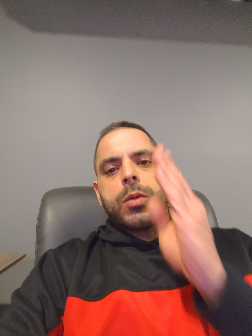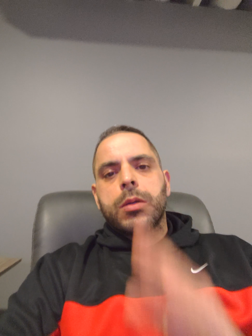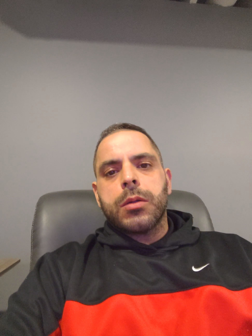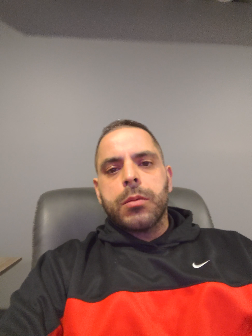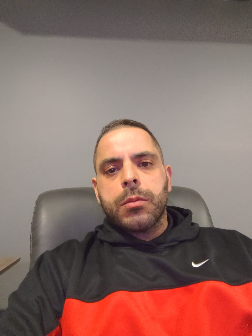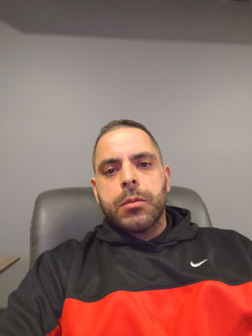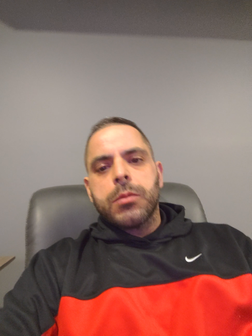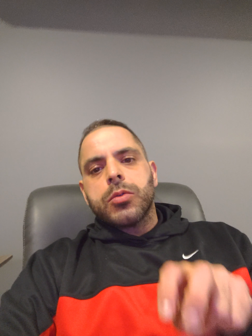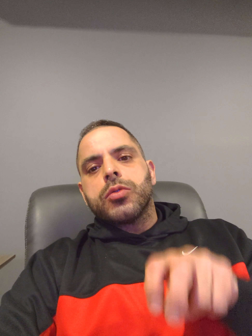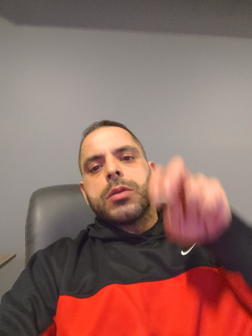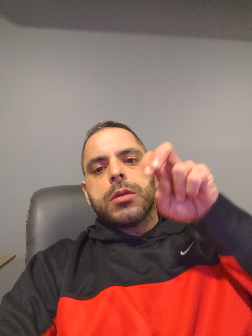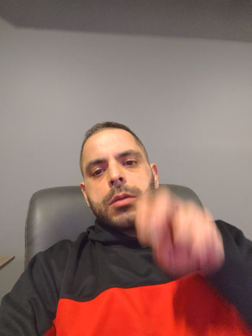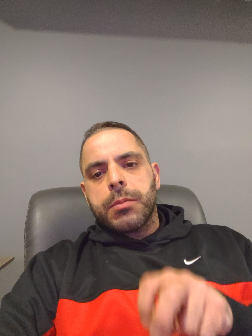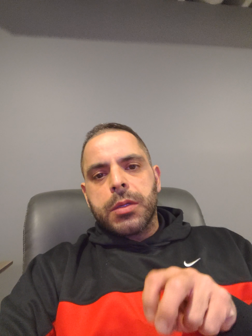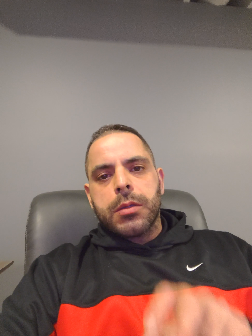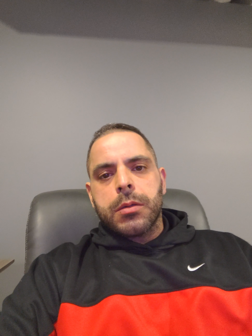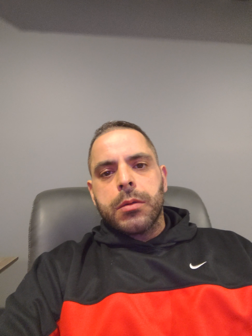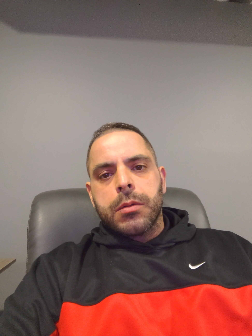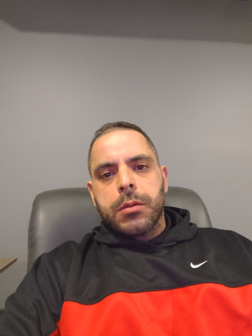jump